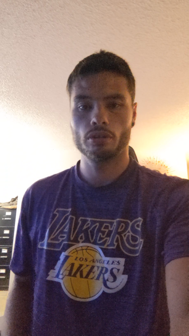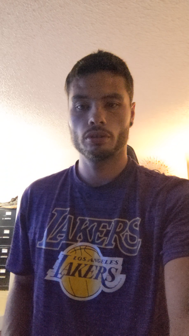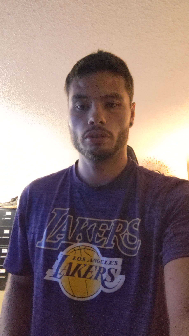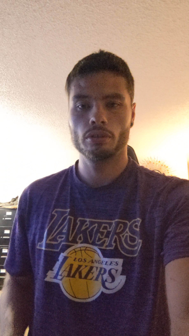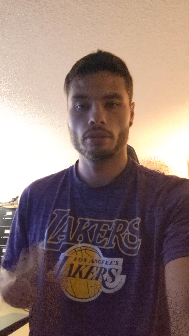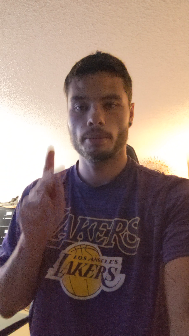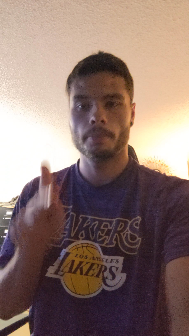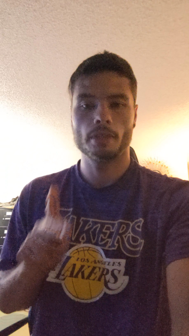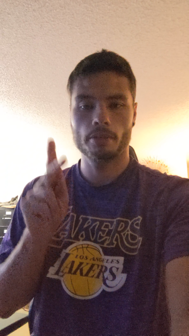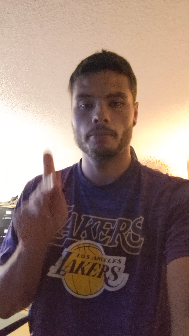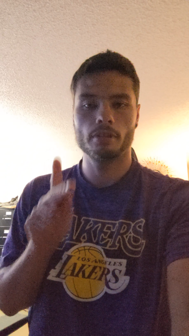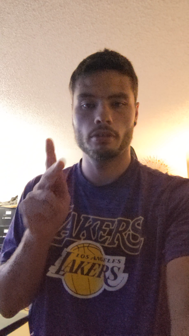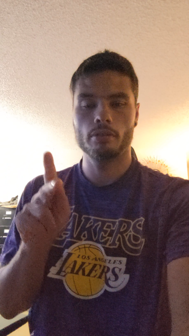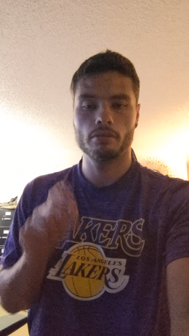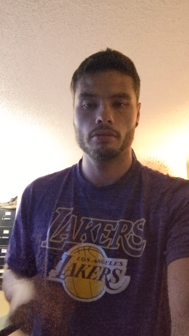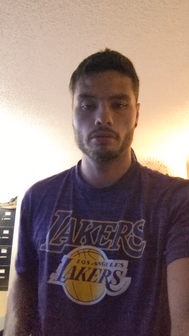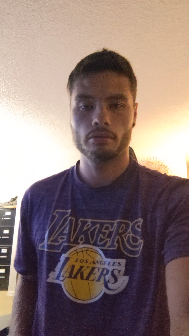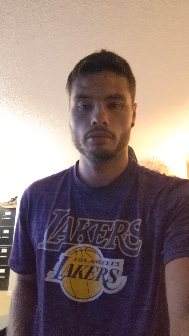people